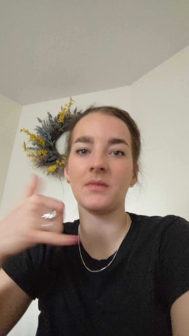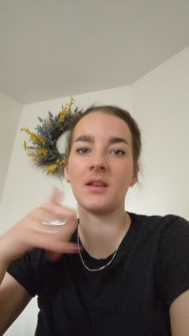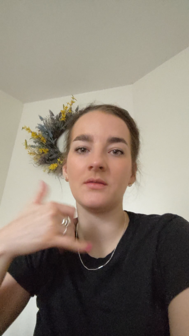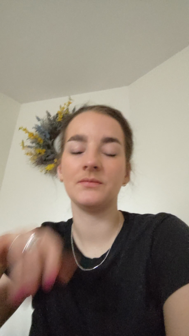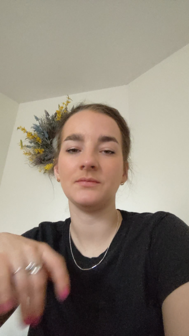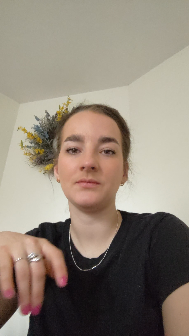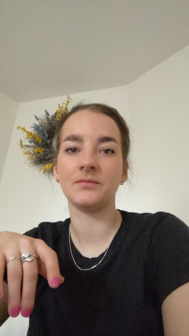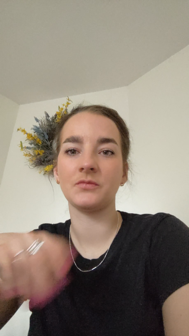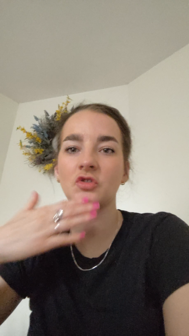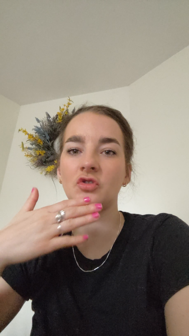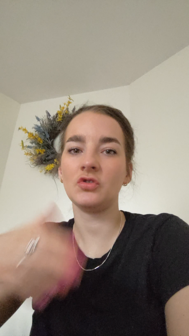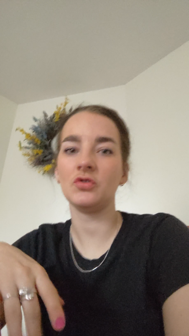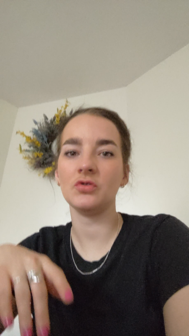good